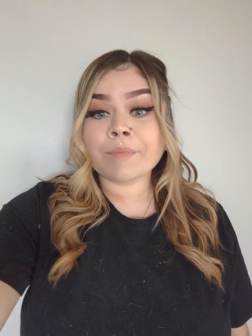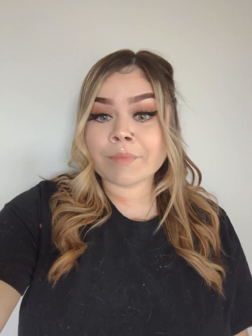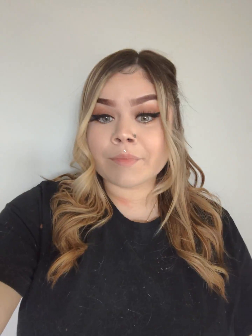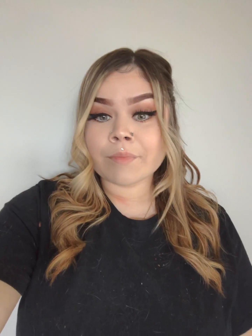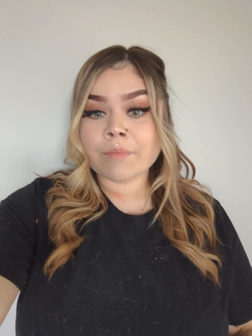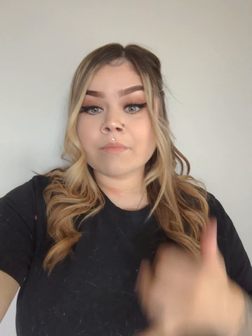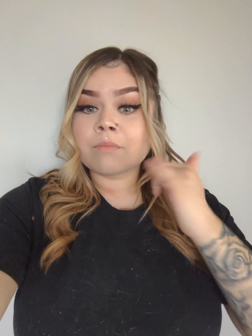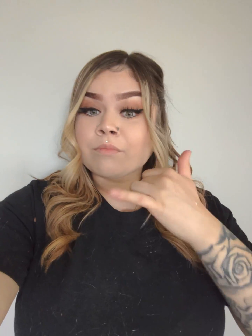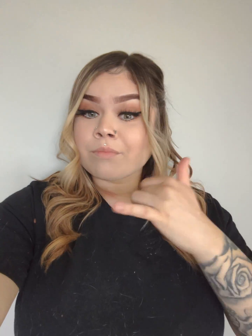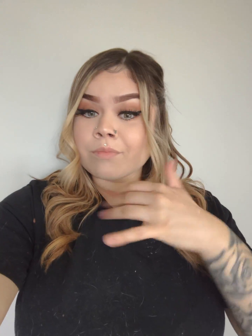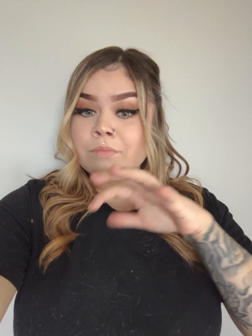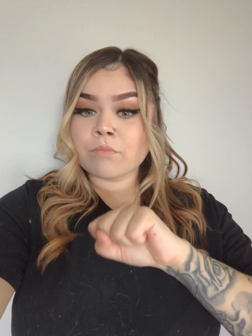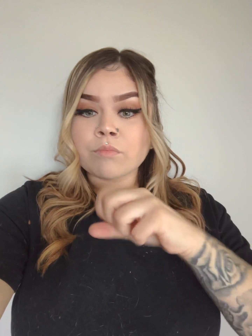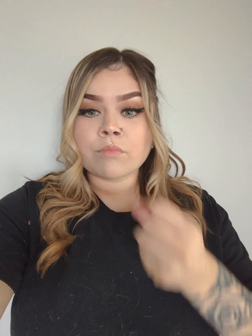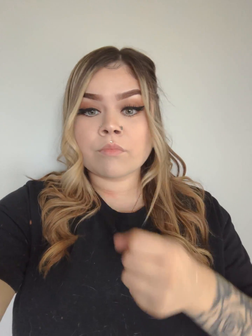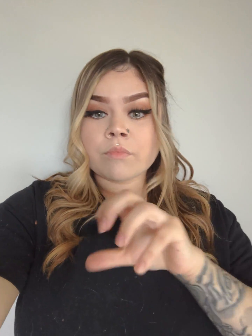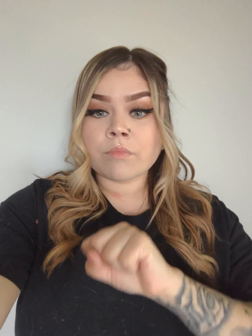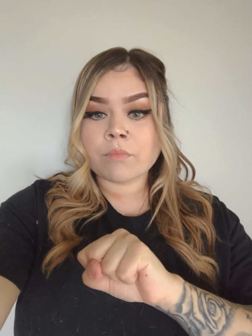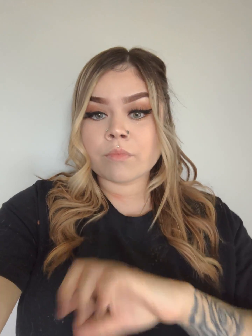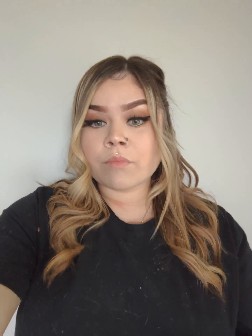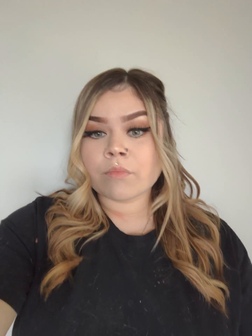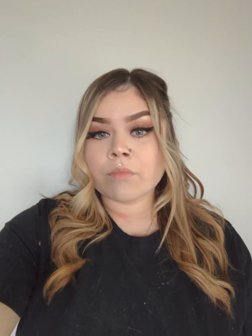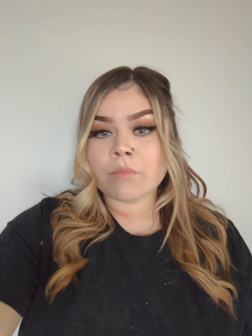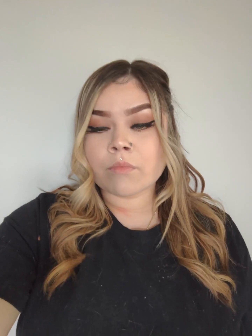play dough